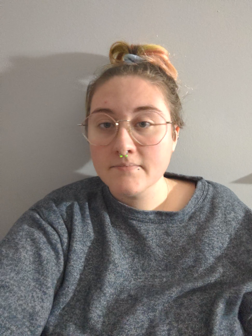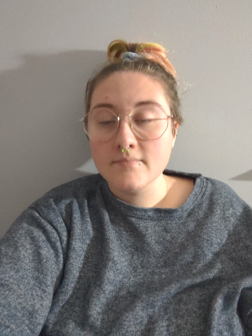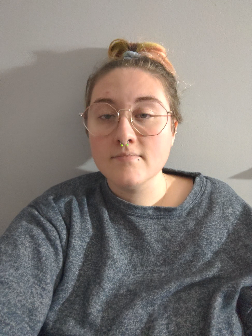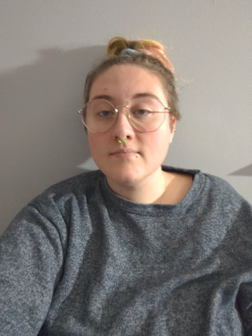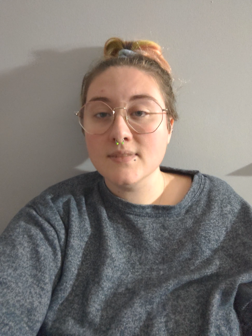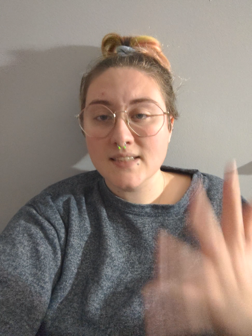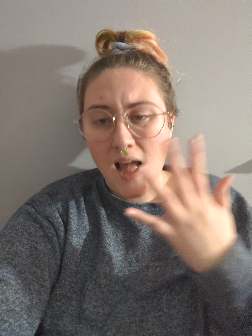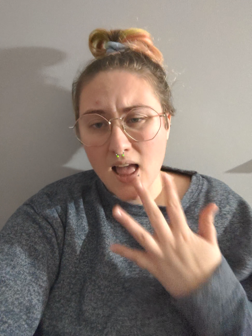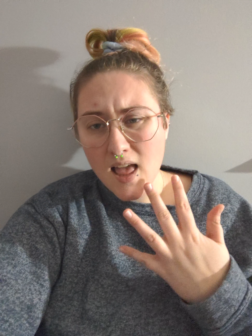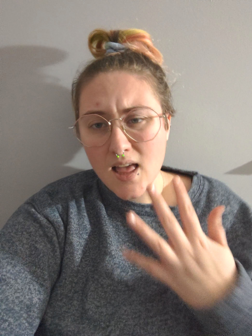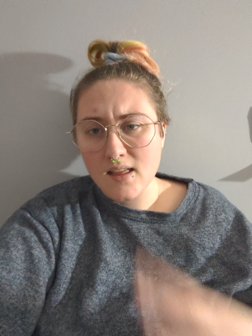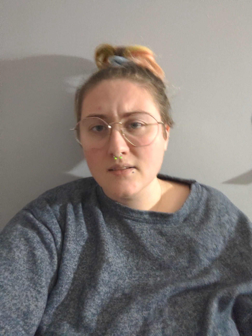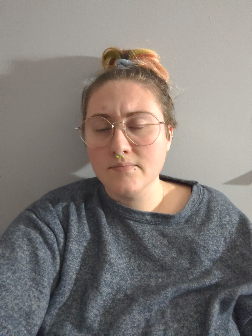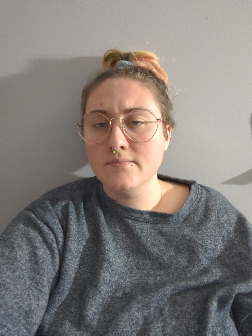sad